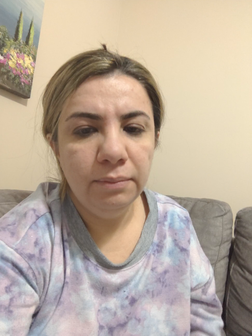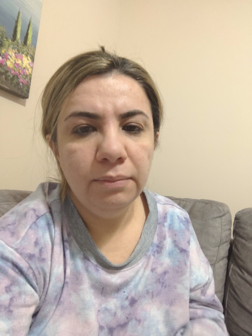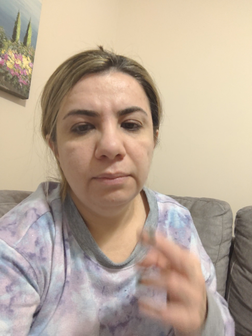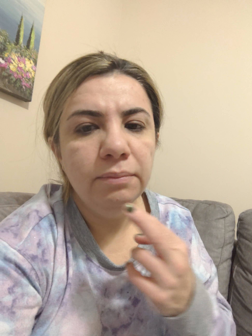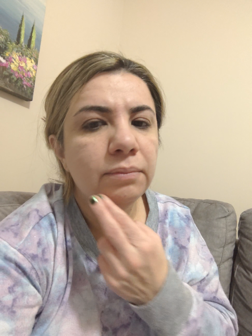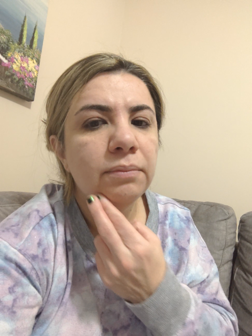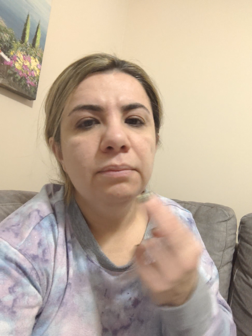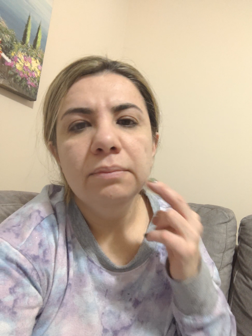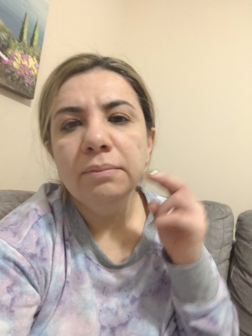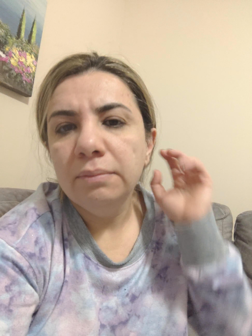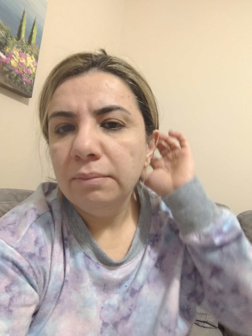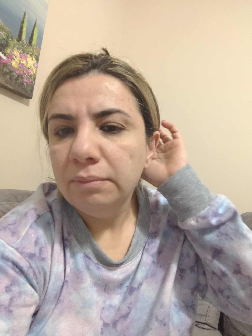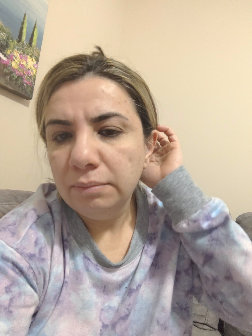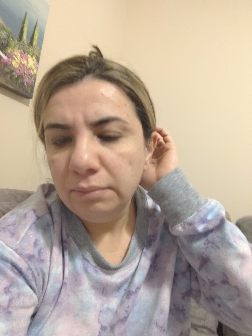chin